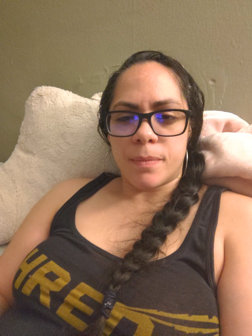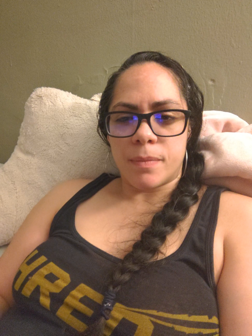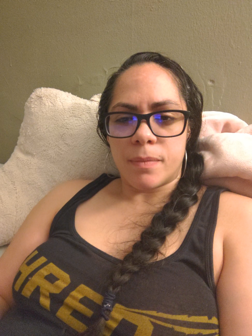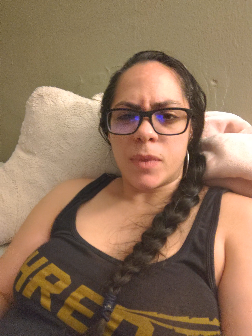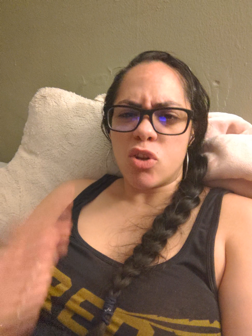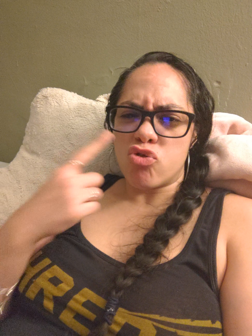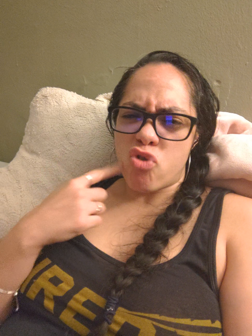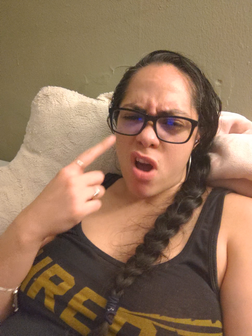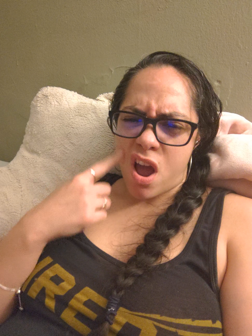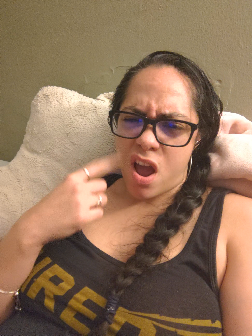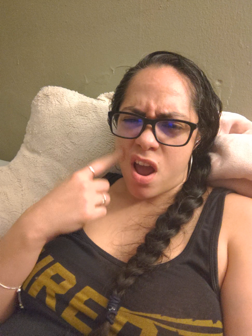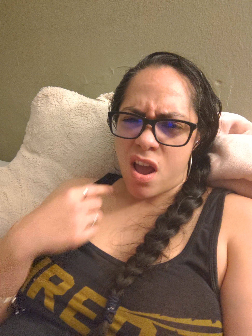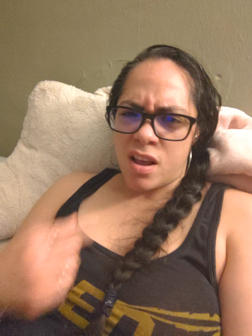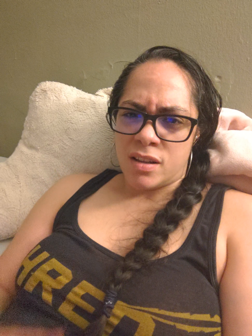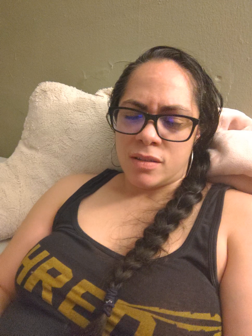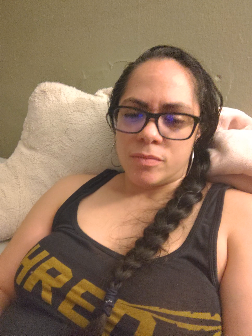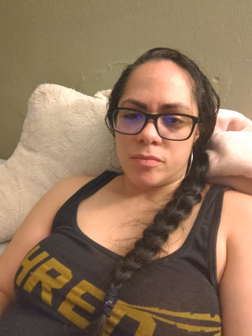cry